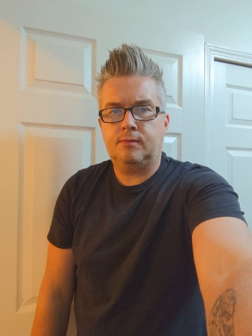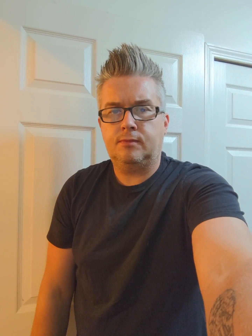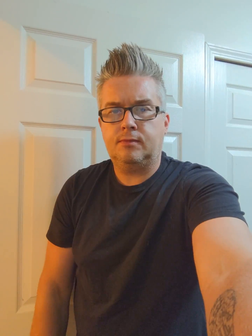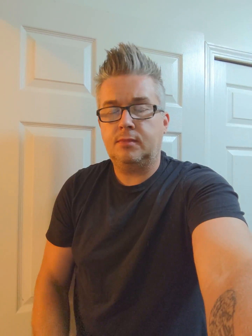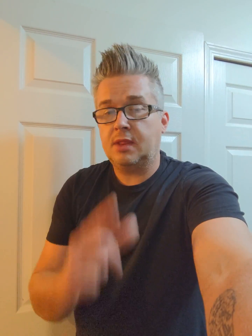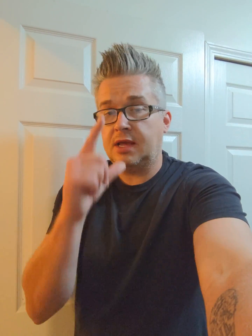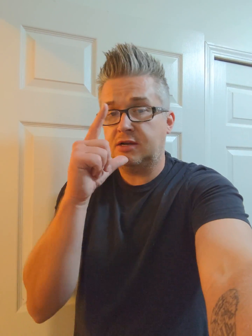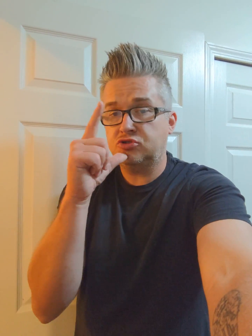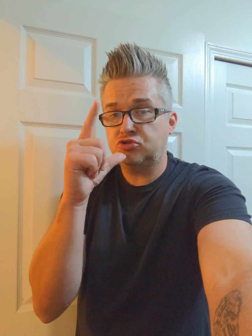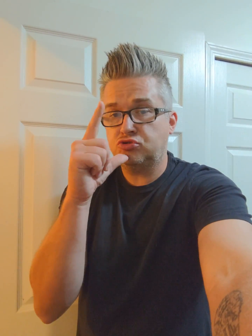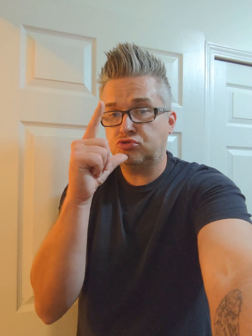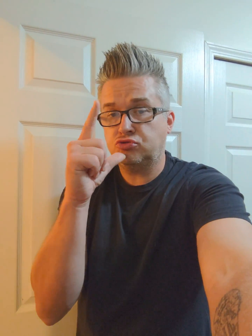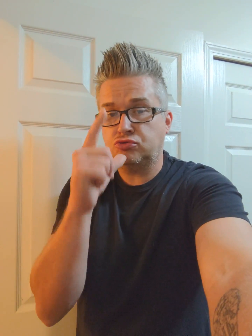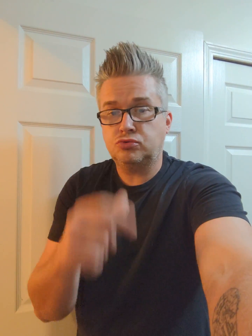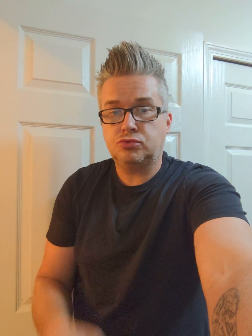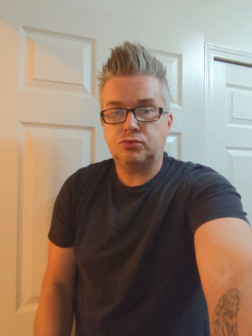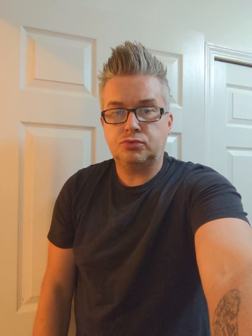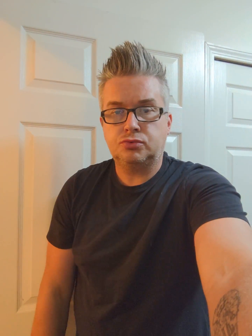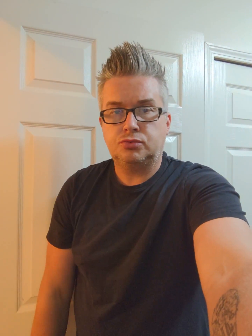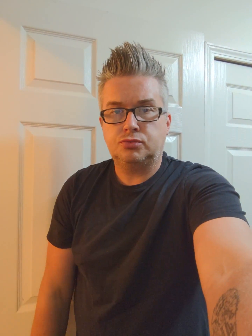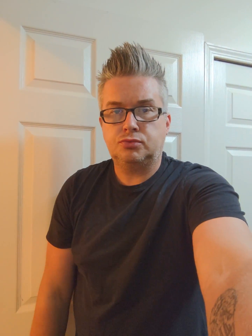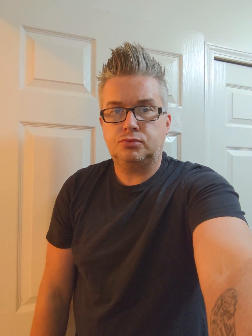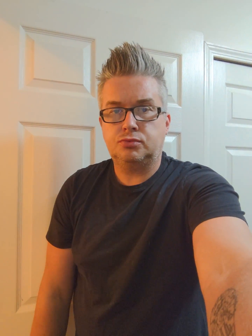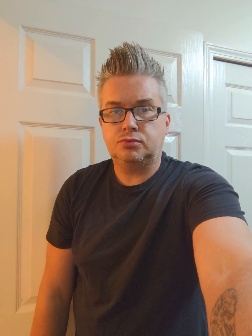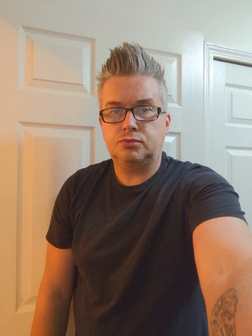lunch